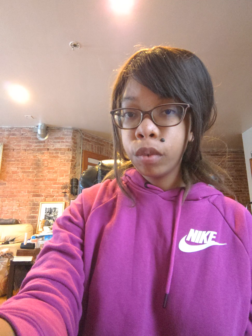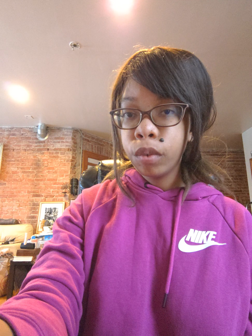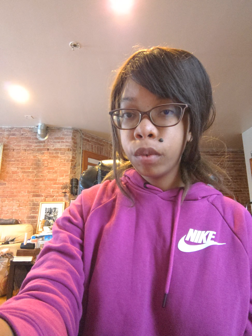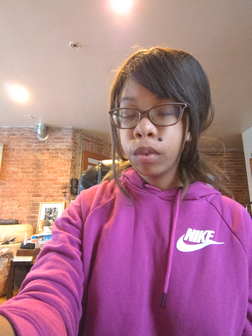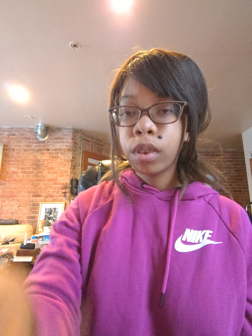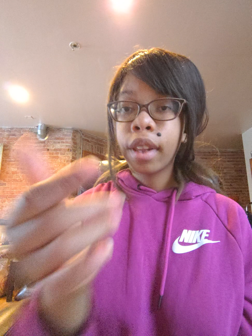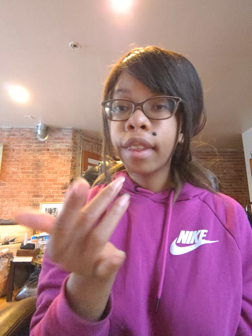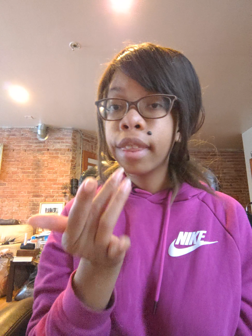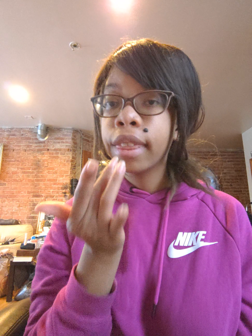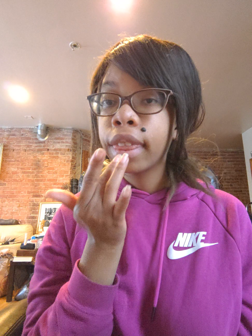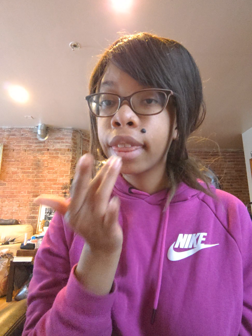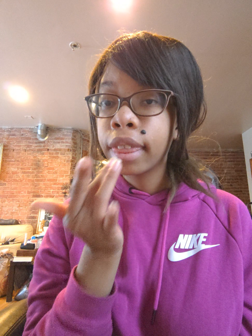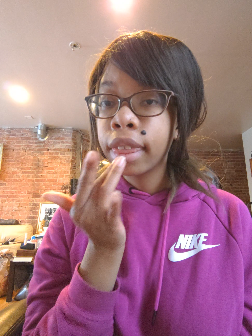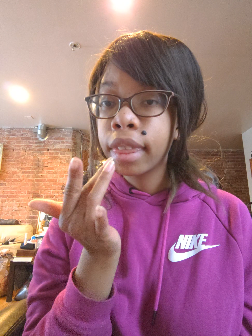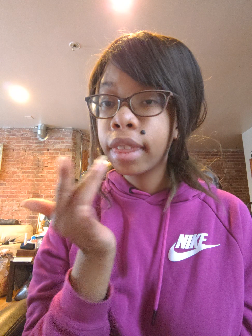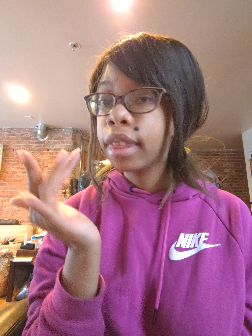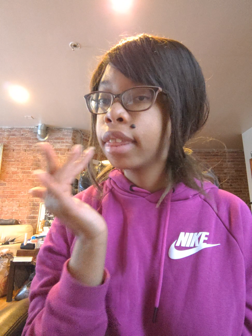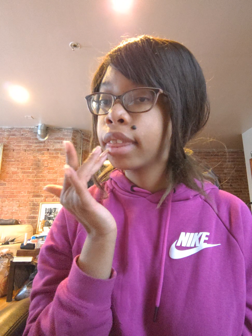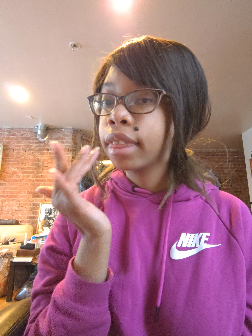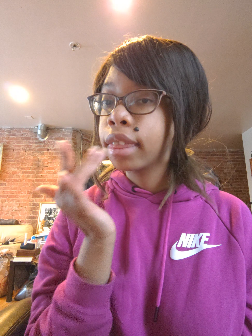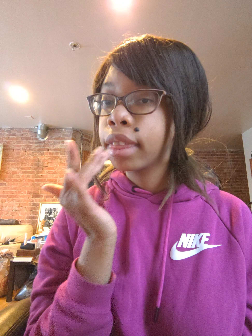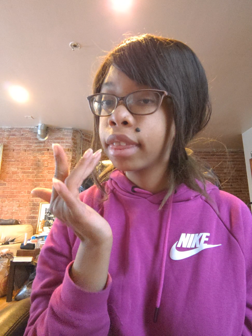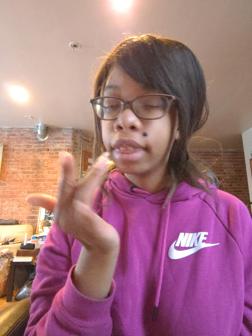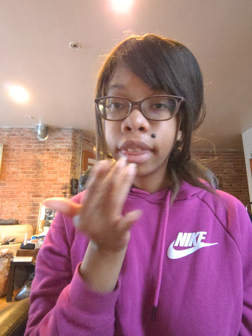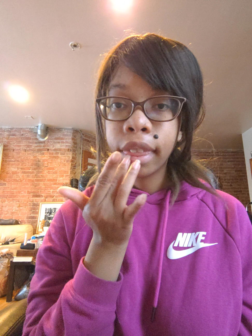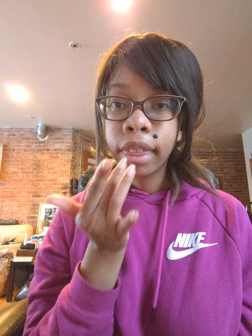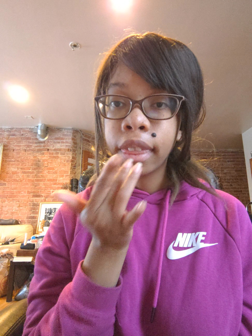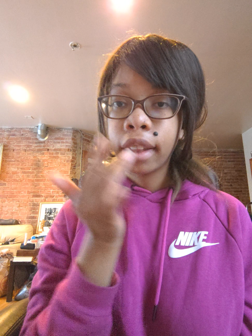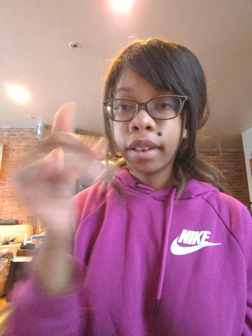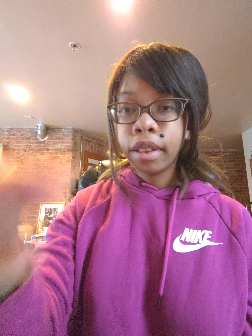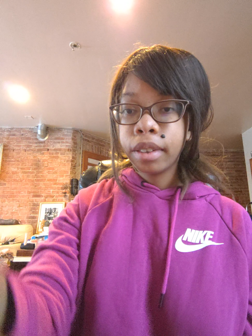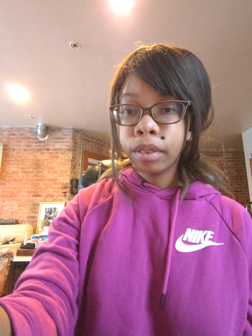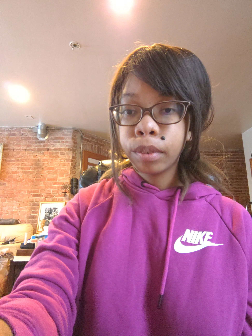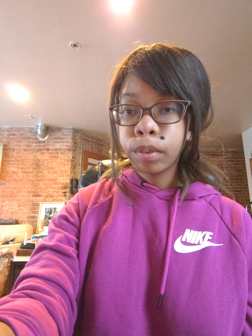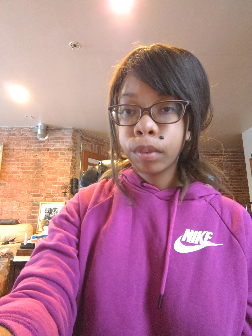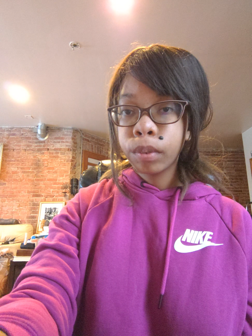taste